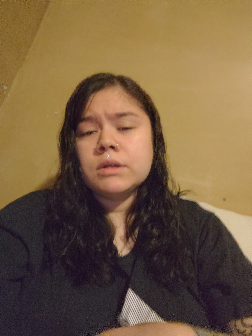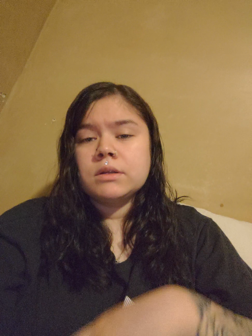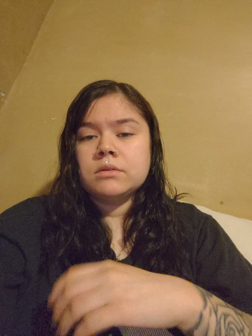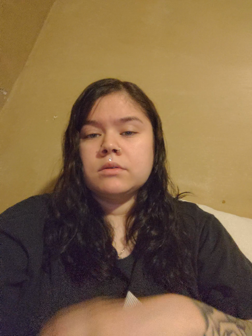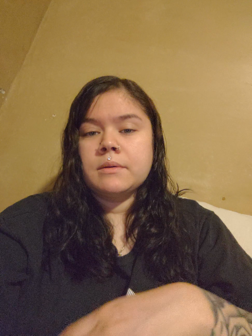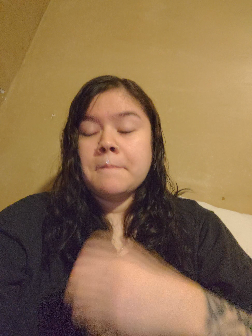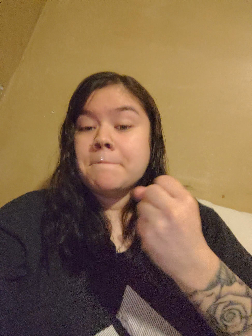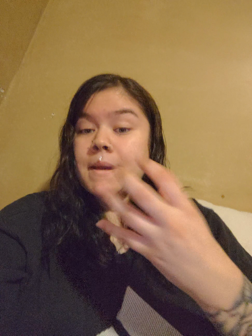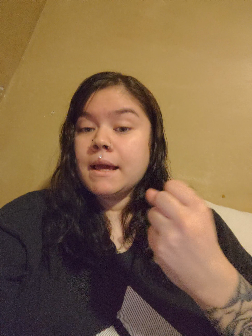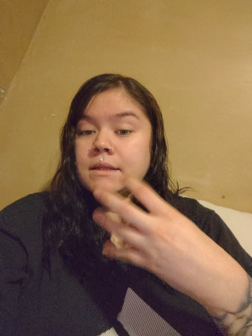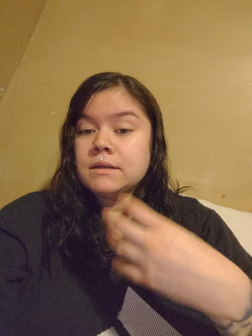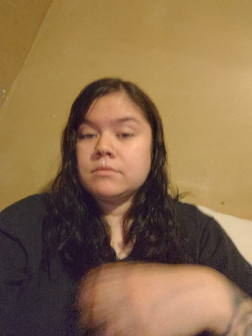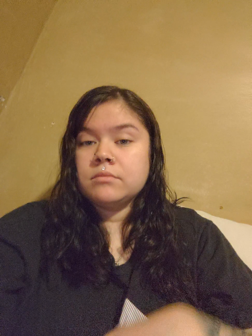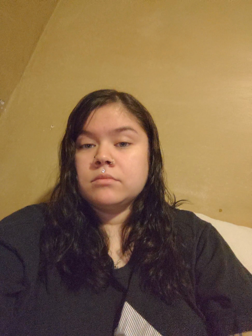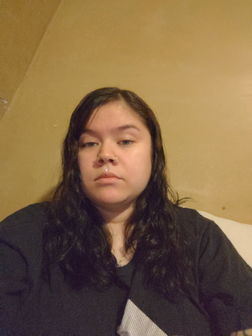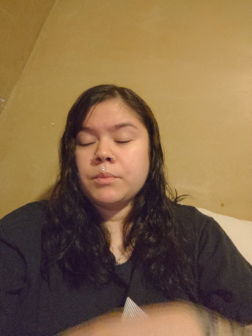many